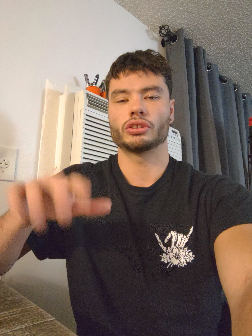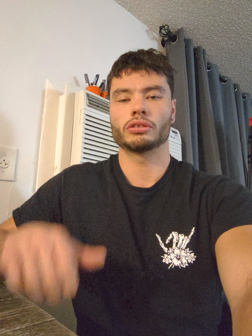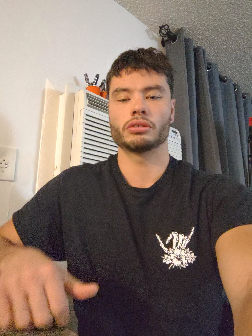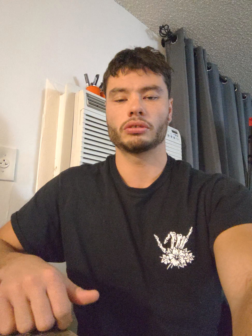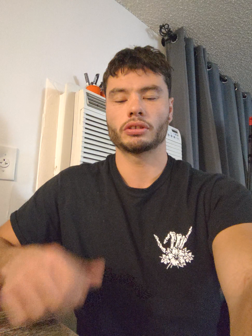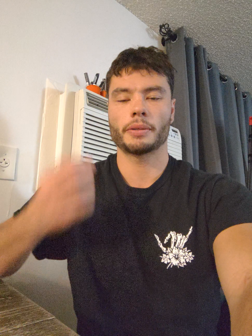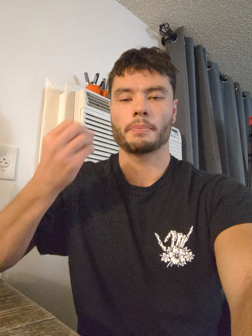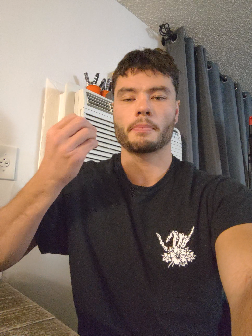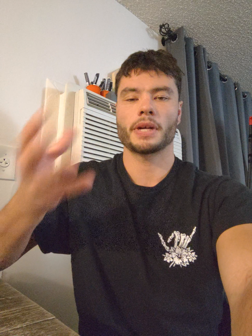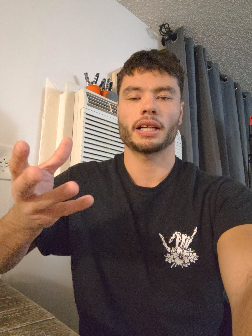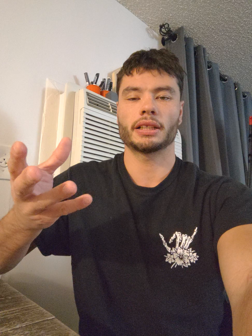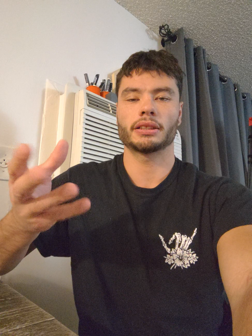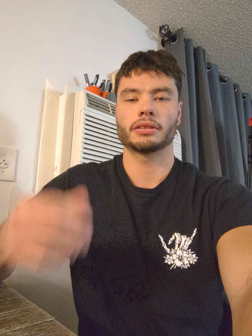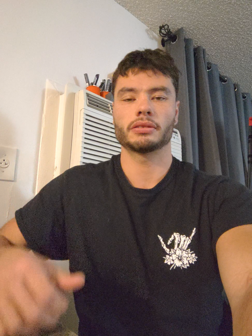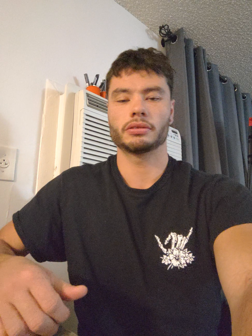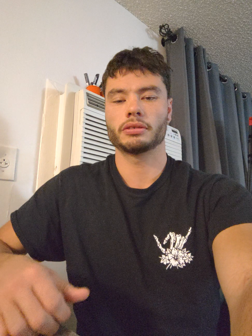many